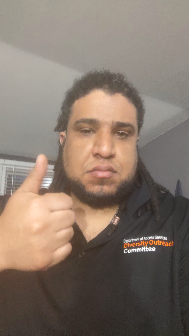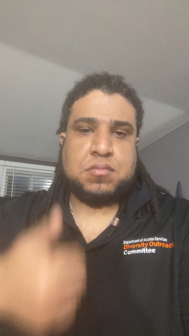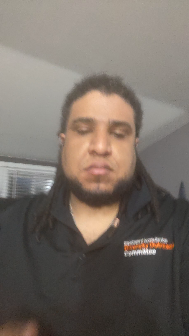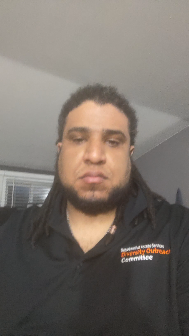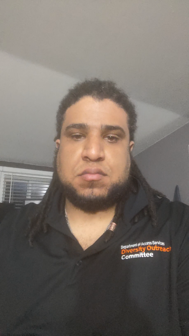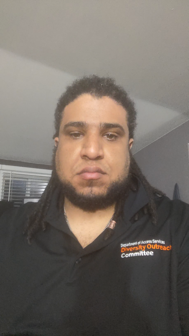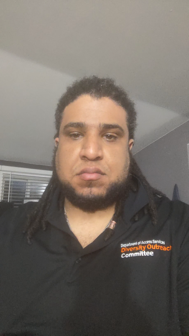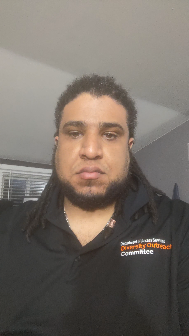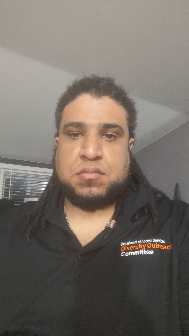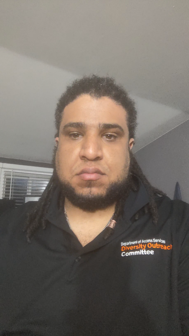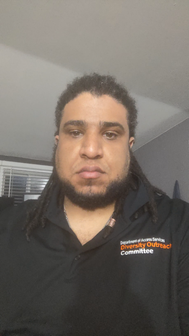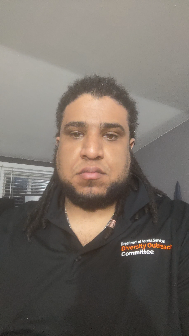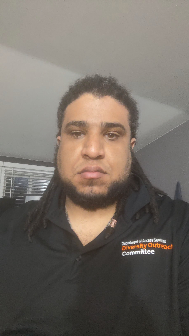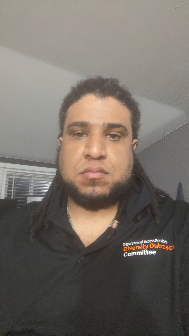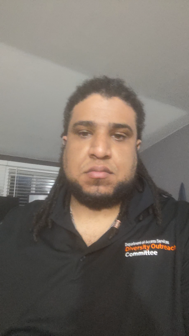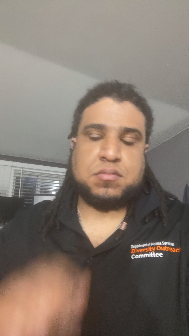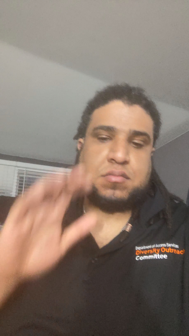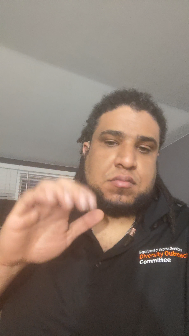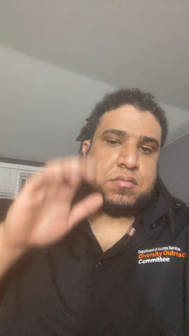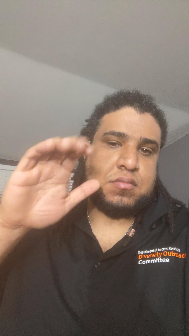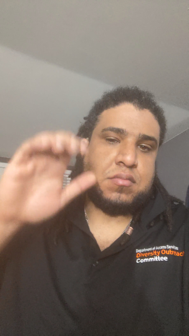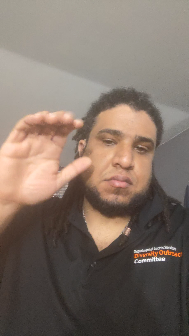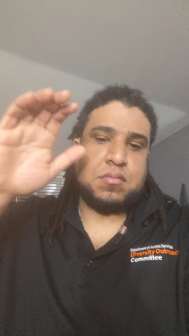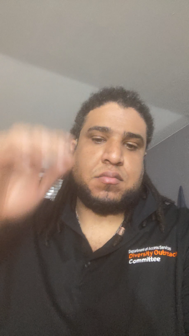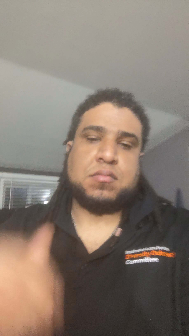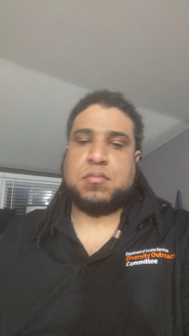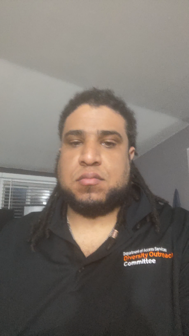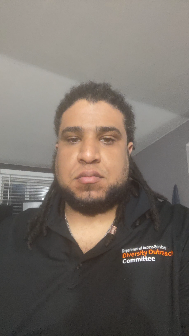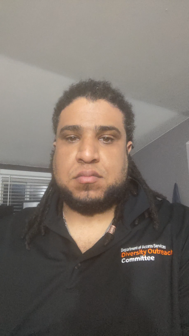climb